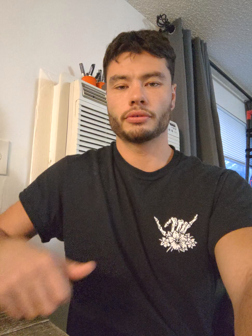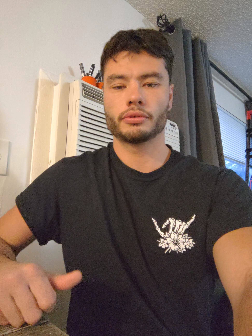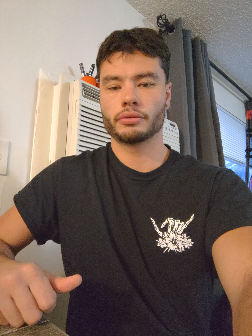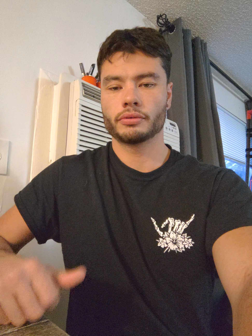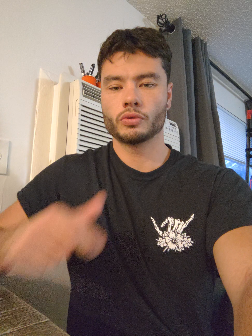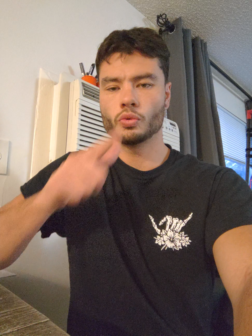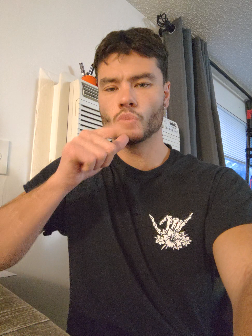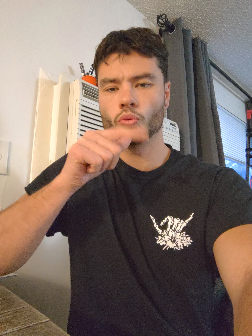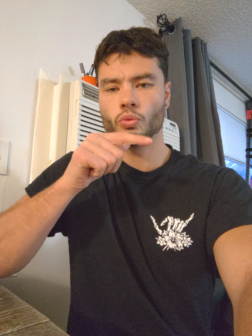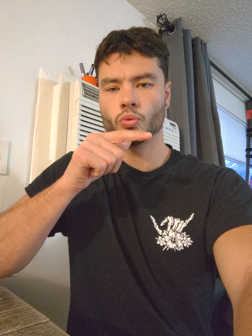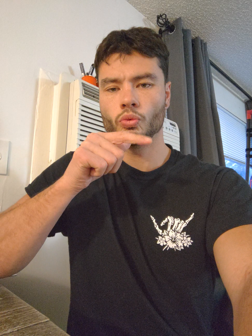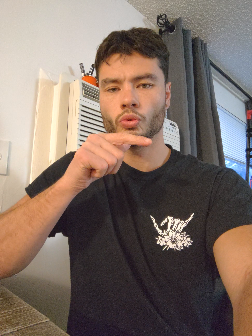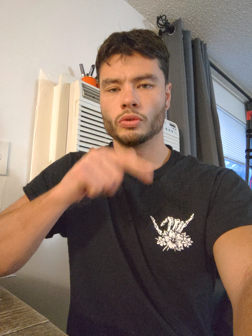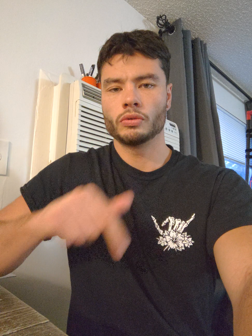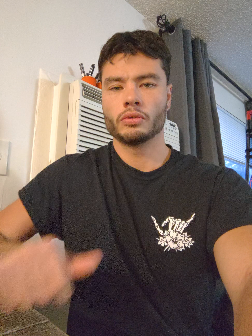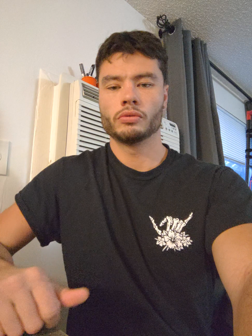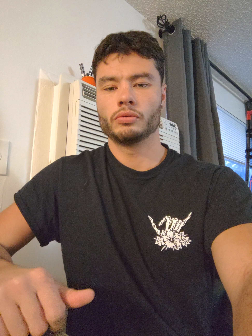who